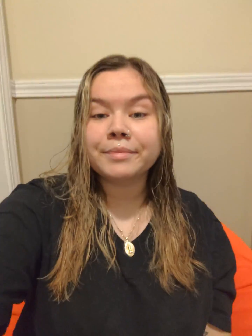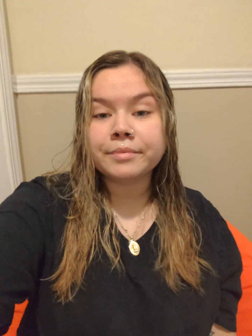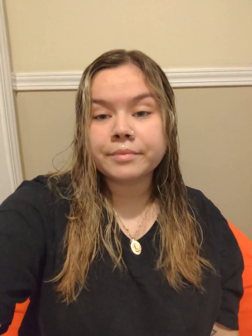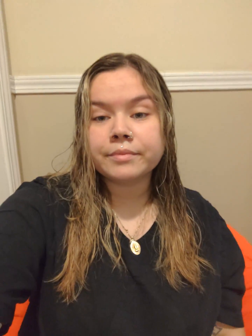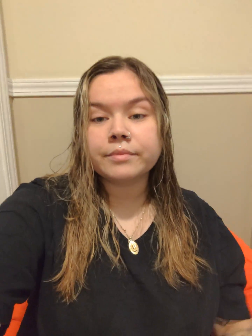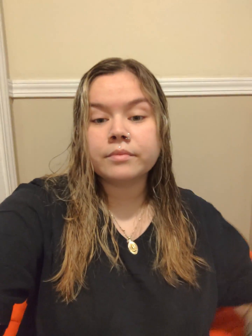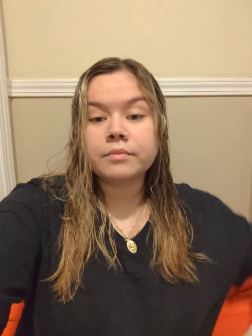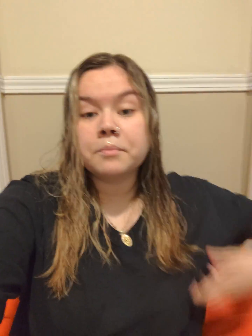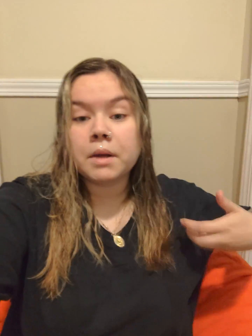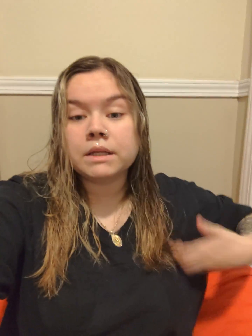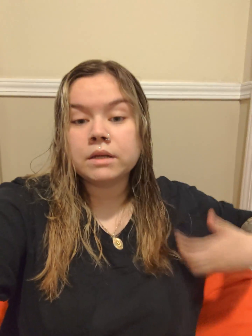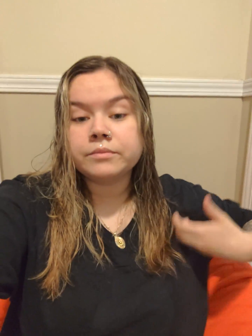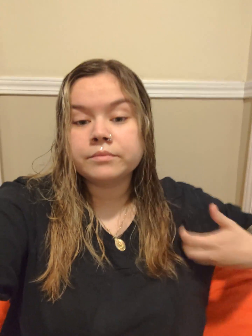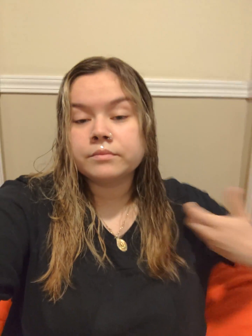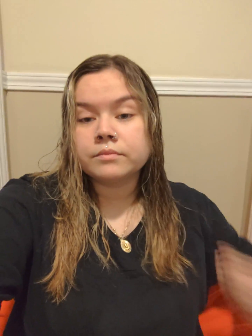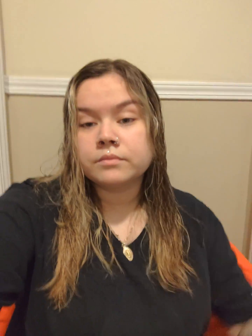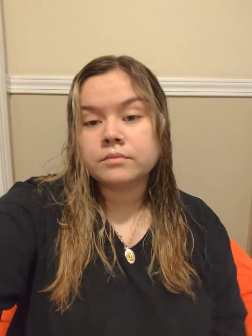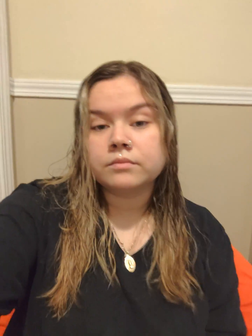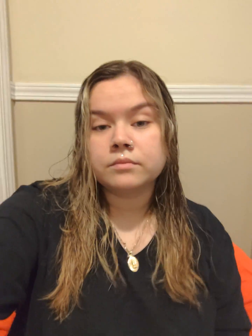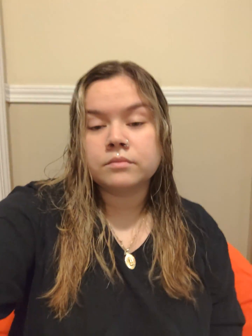monkey